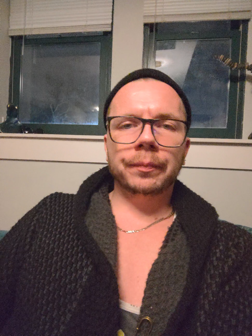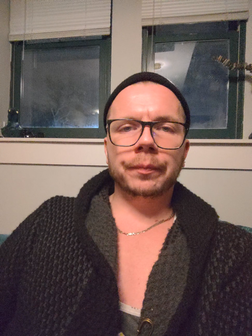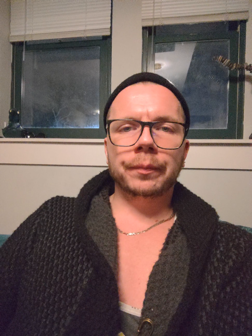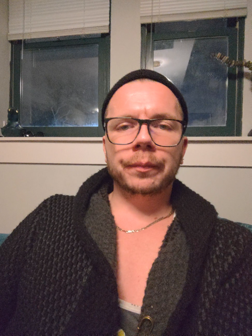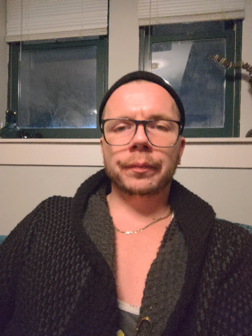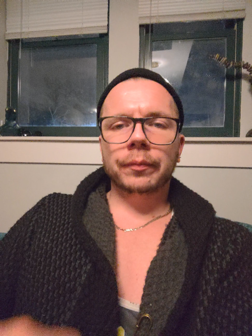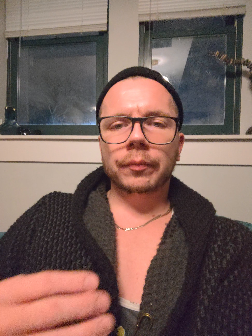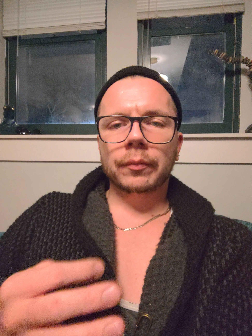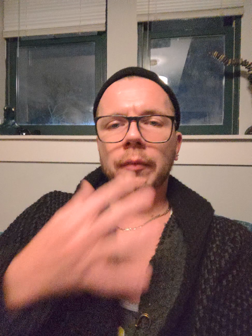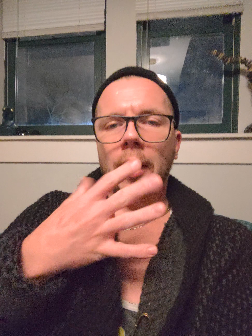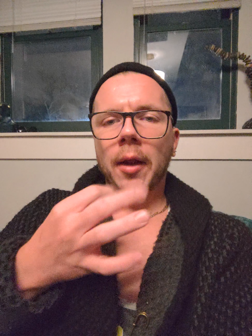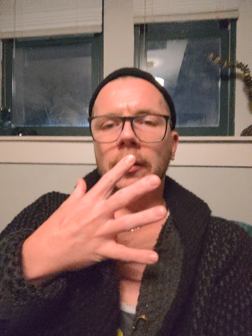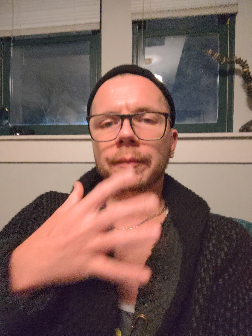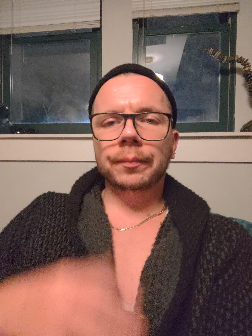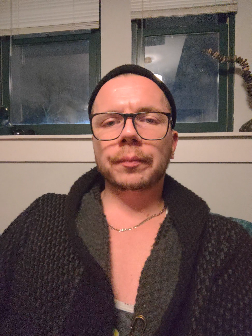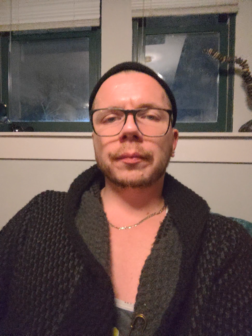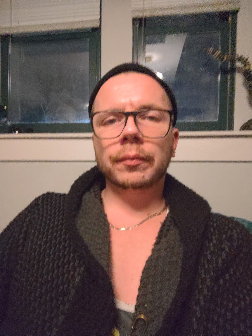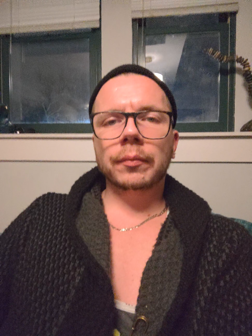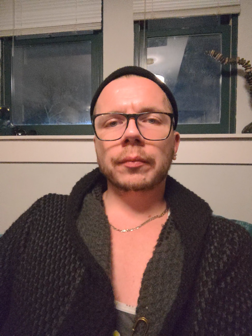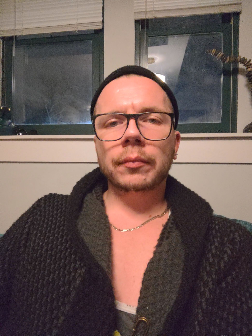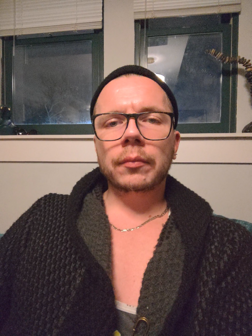snack